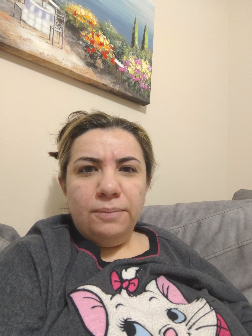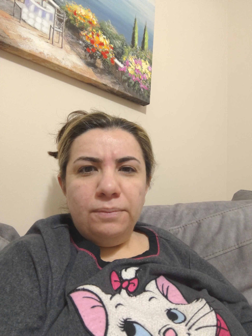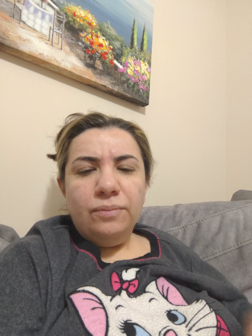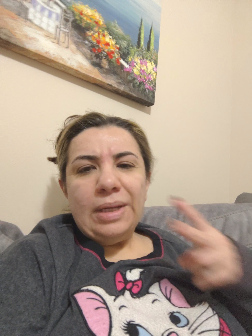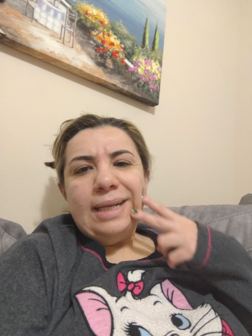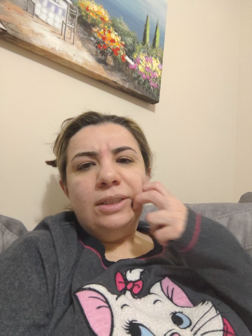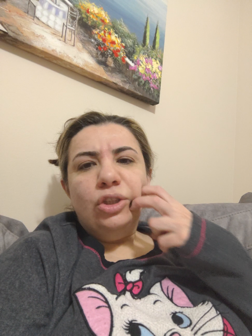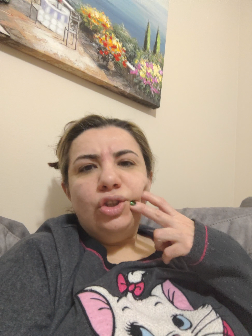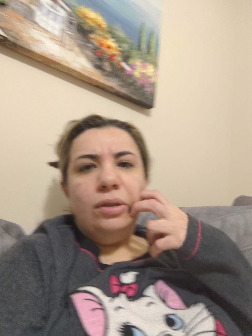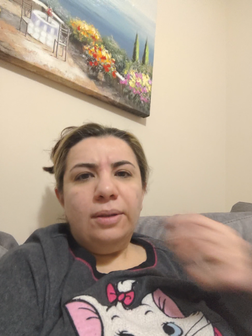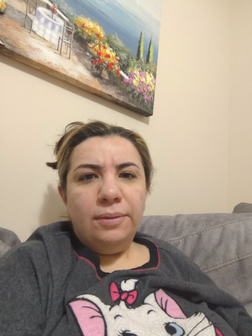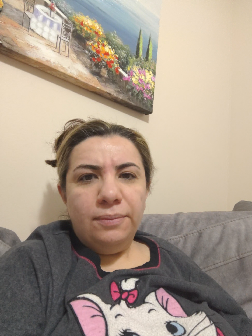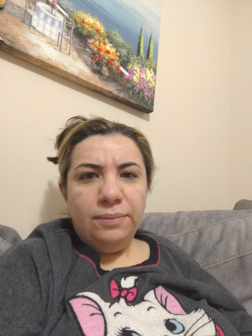gum